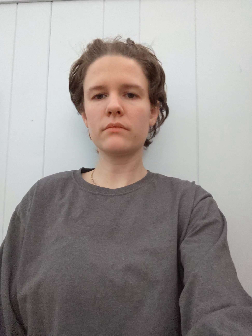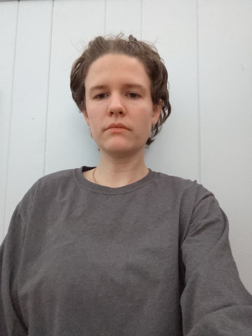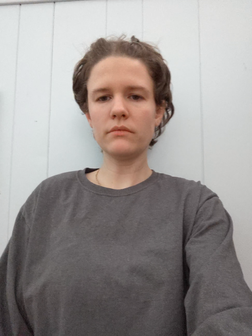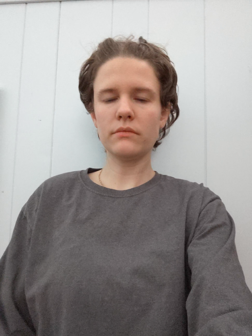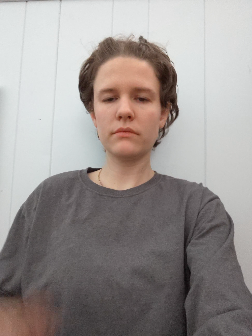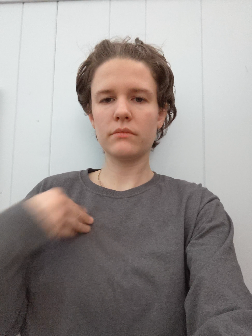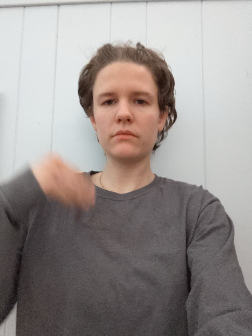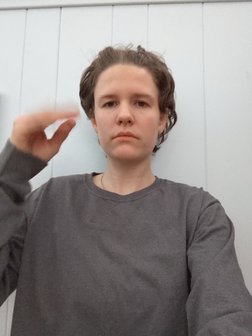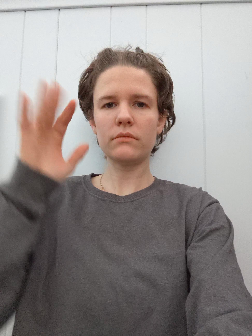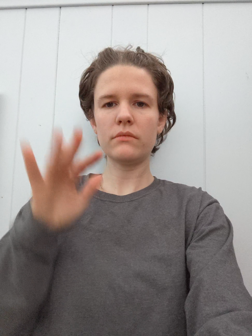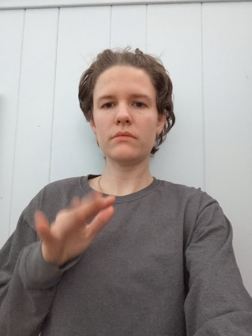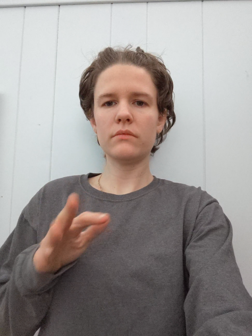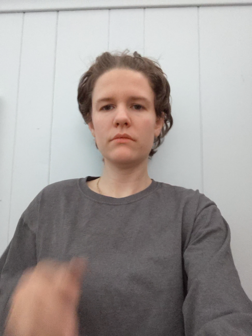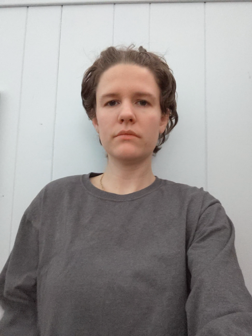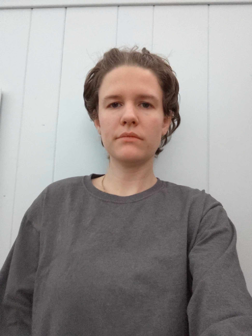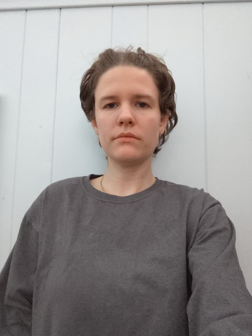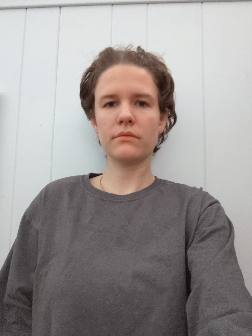snow